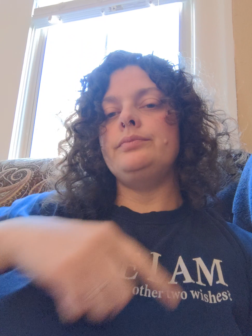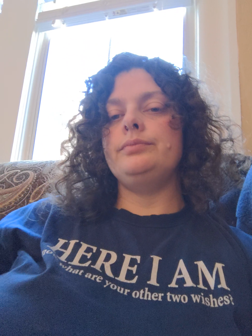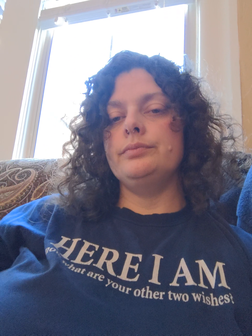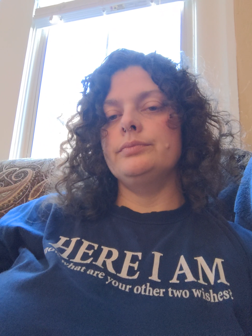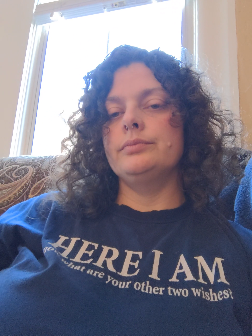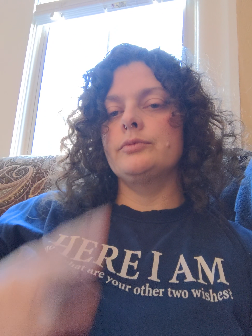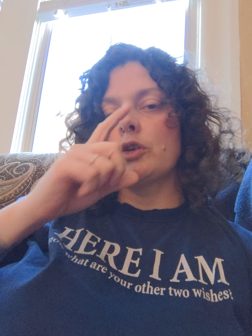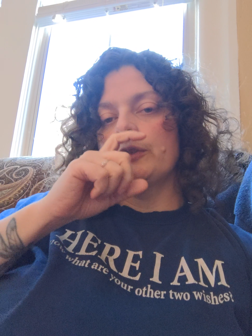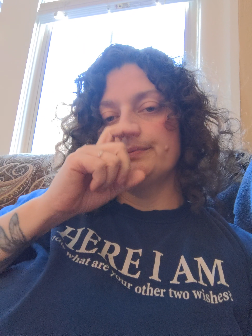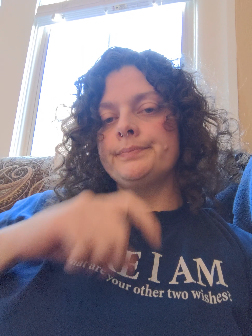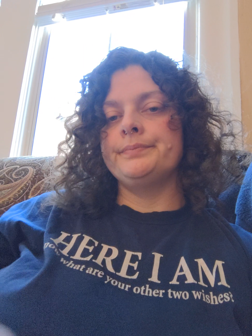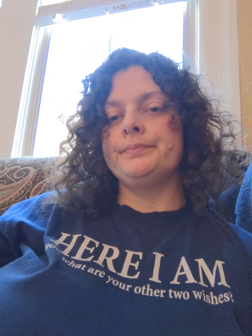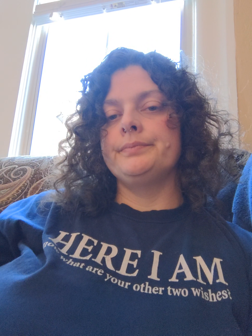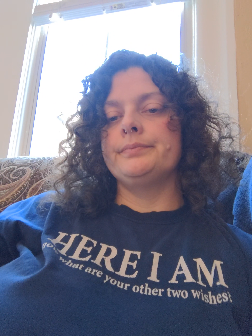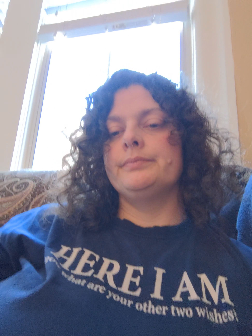doll